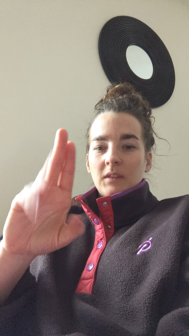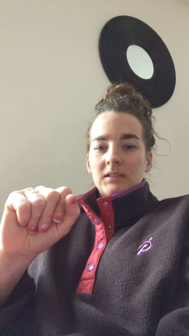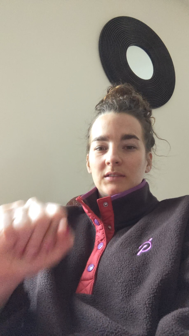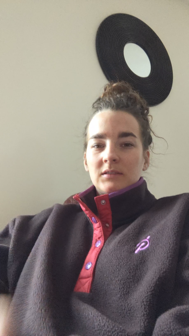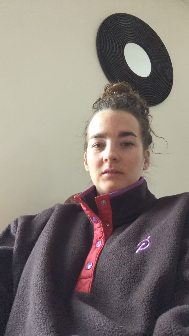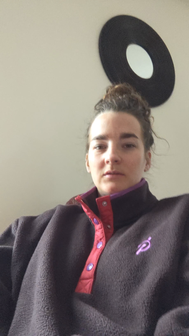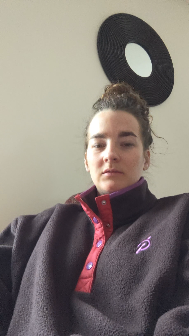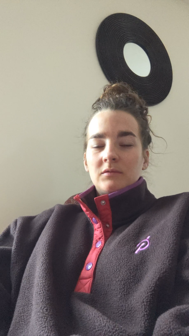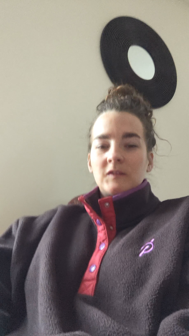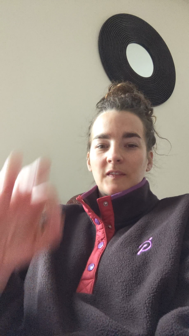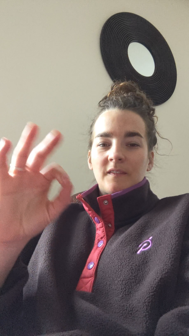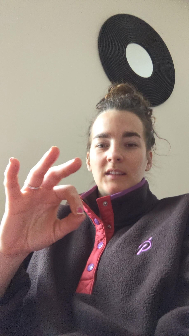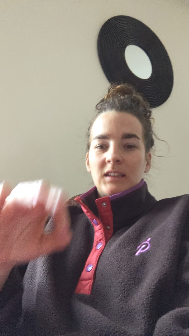fit